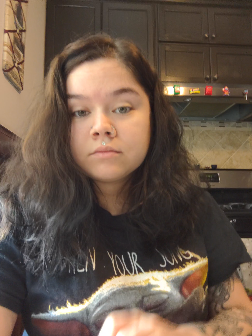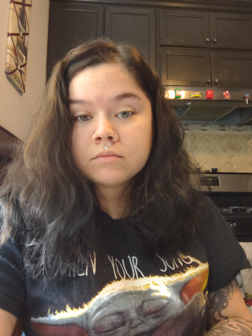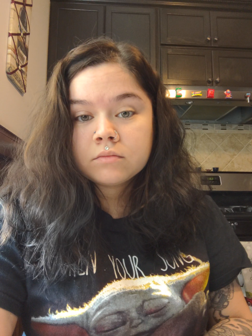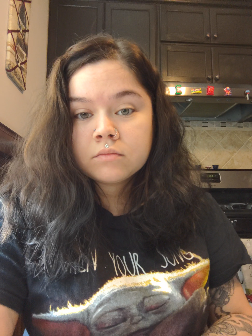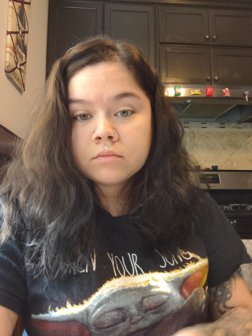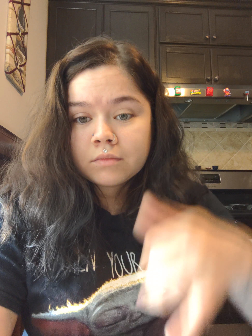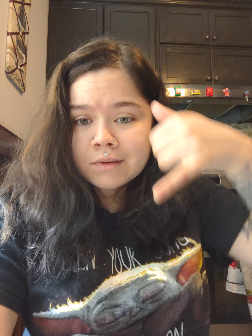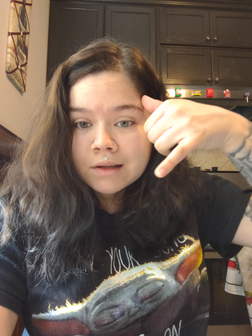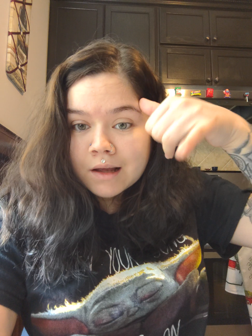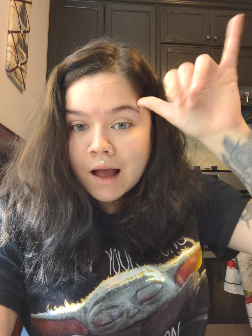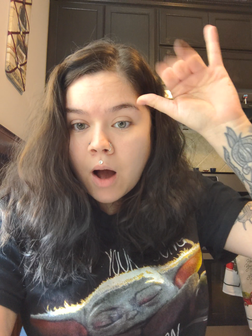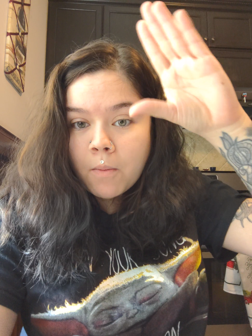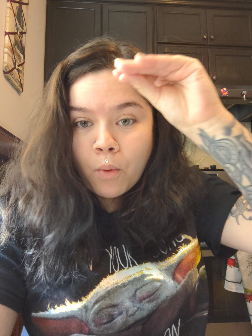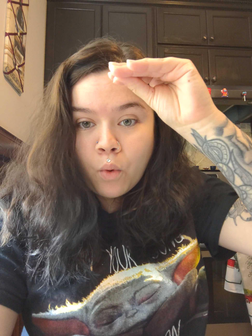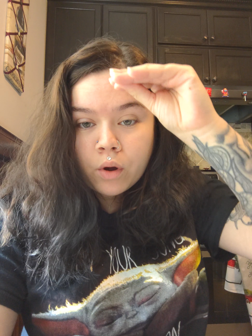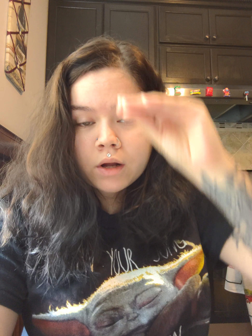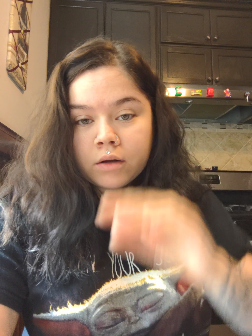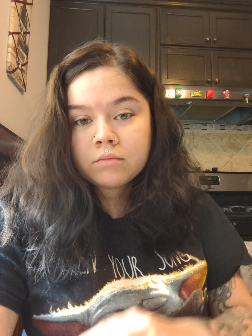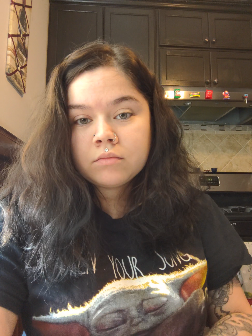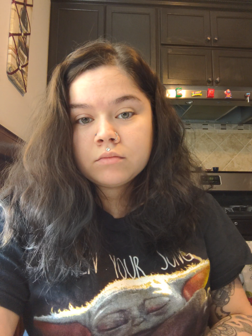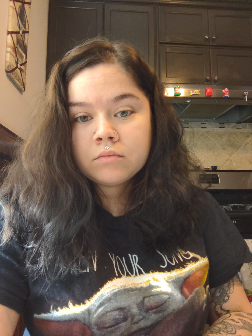cowboy